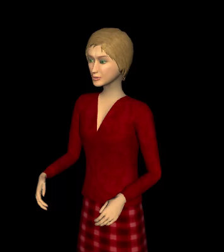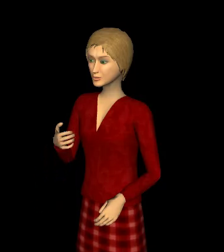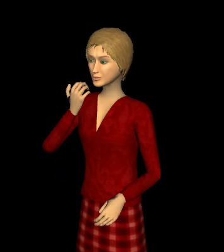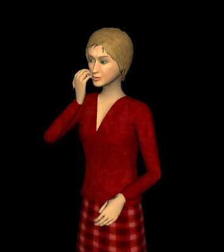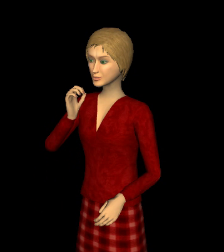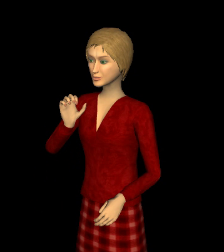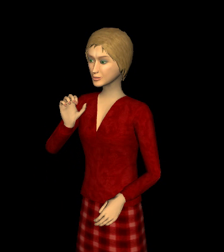حار